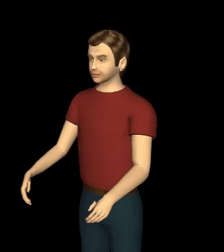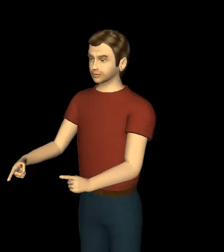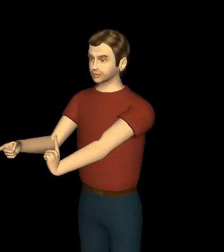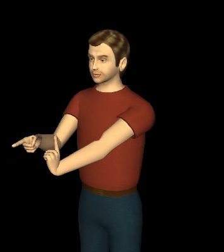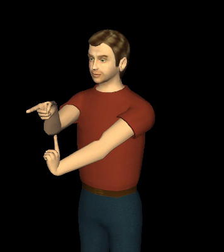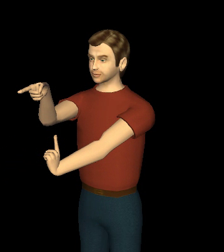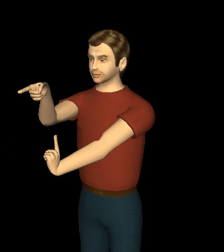أساسي